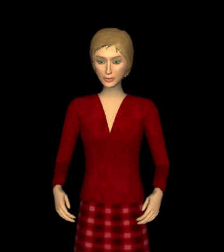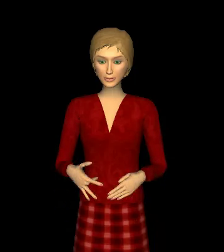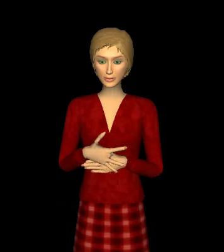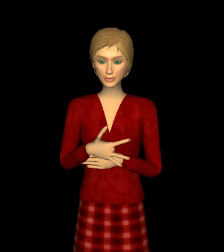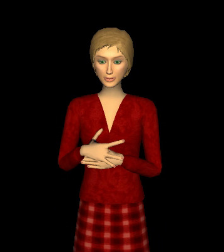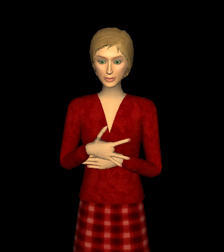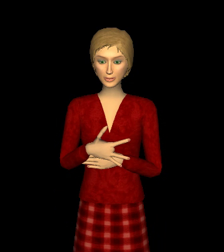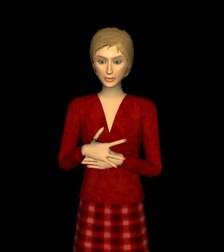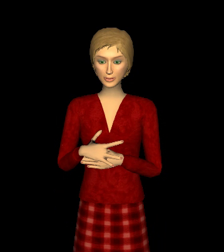تأخر